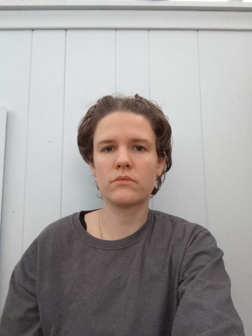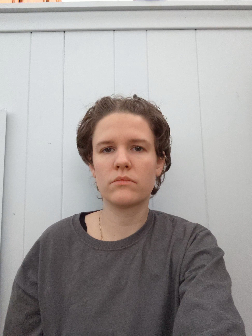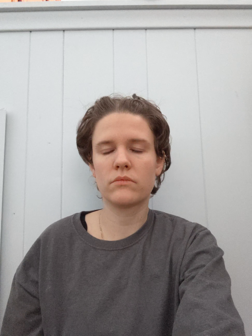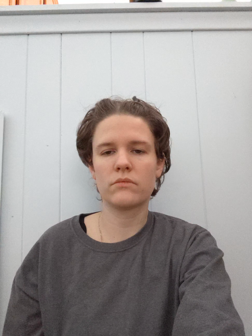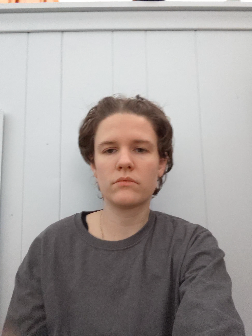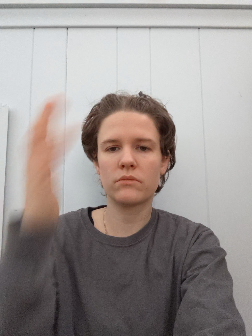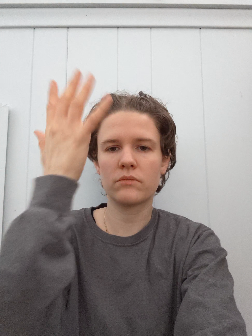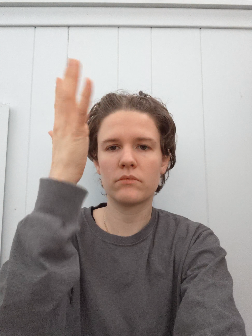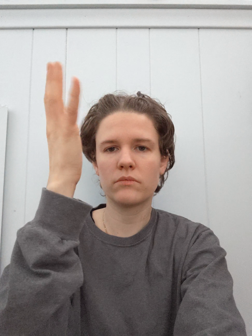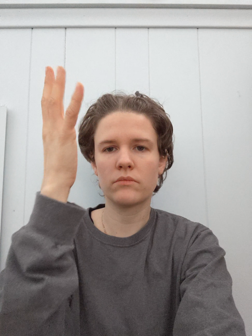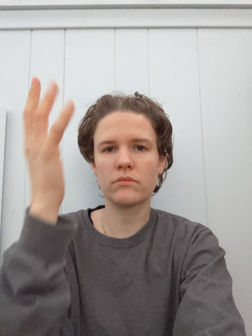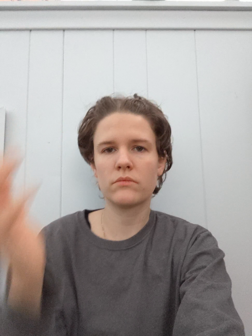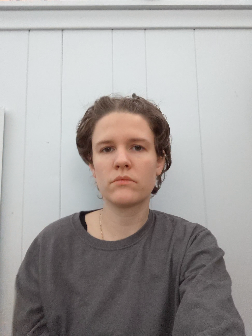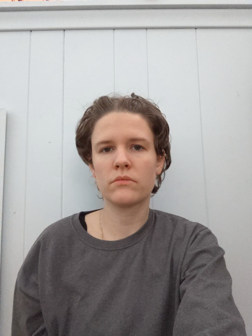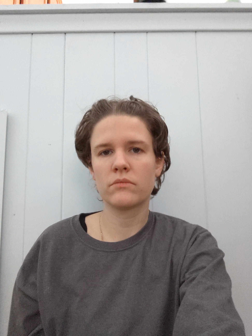tree